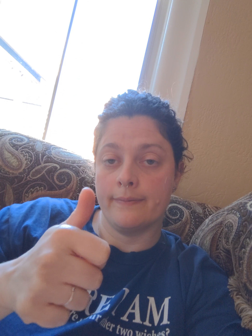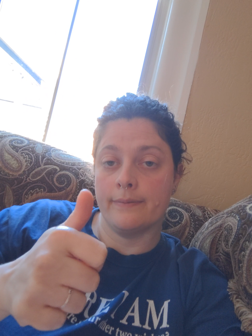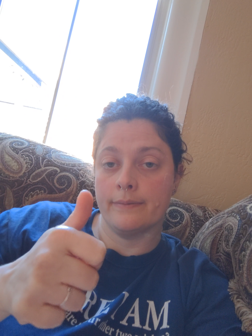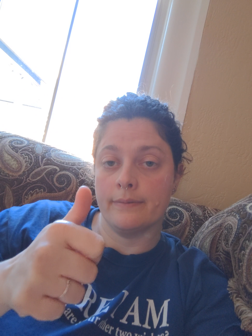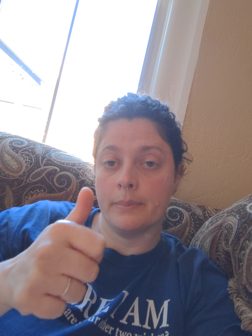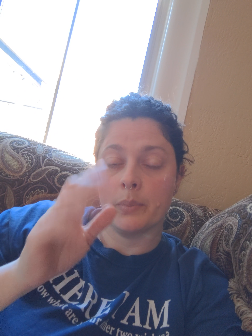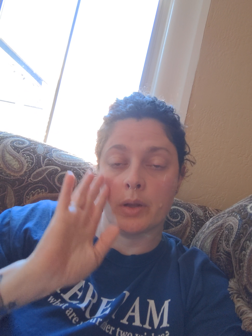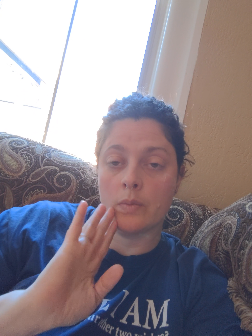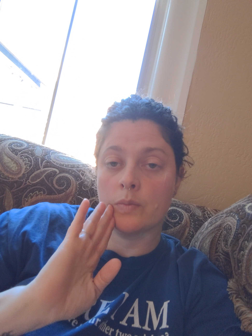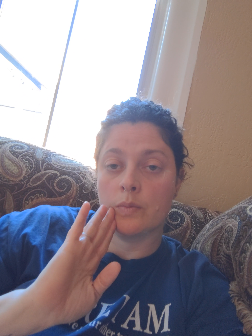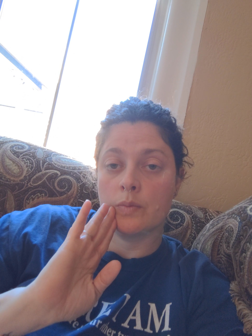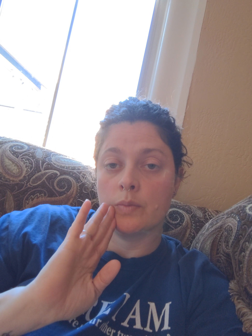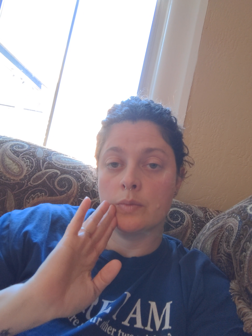brown